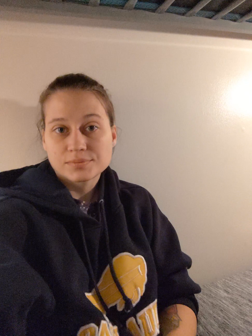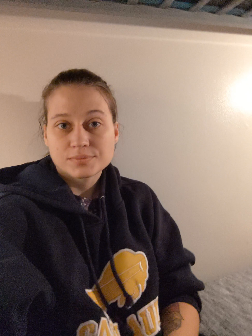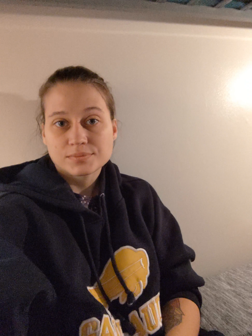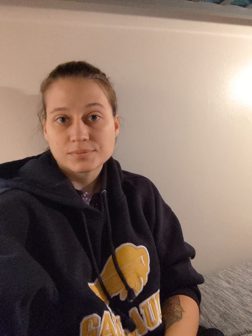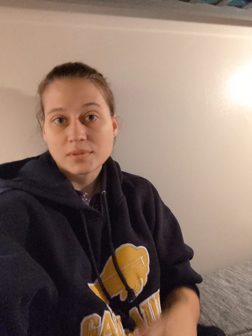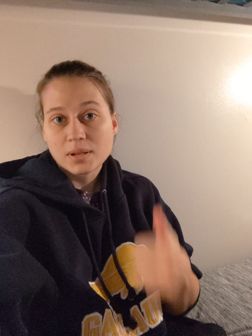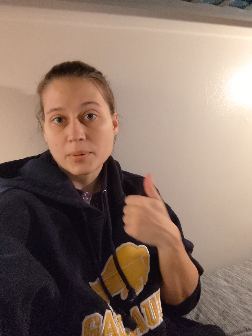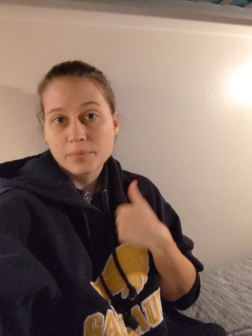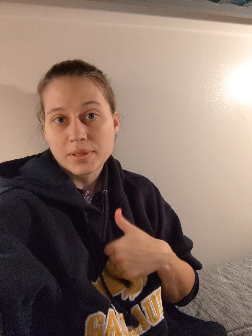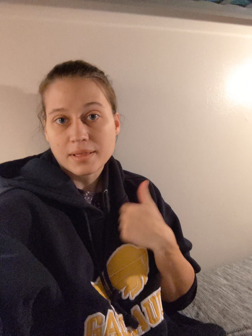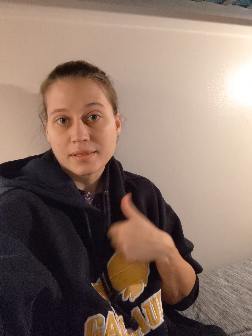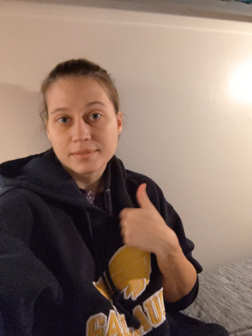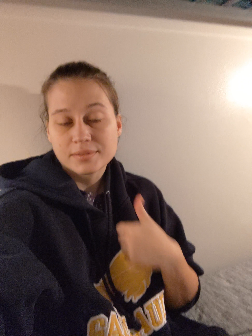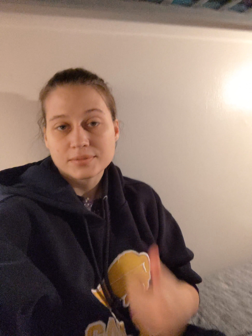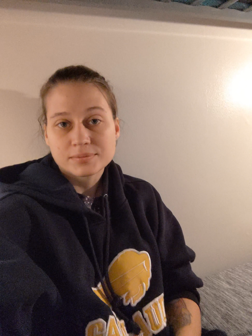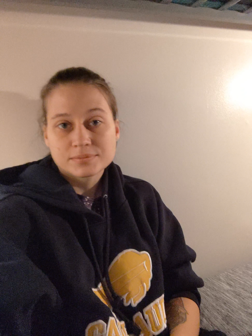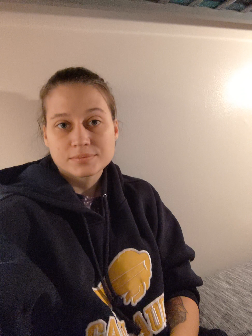bath